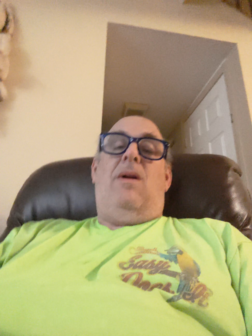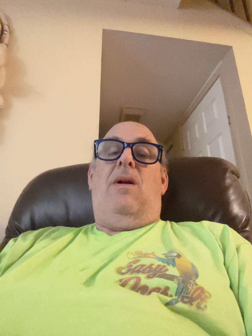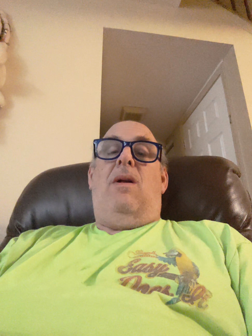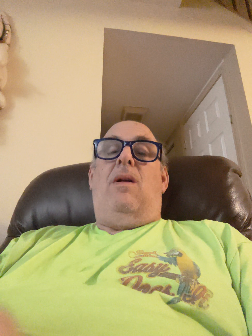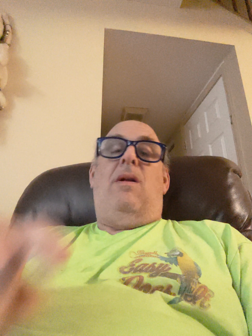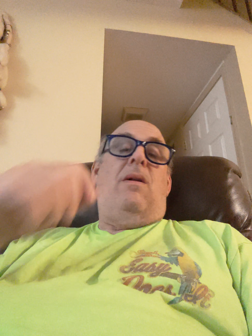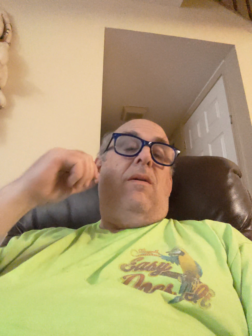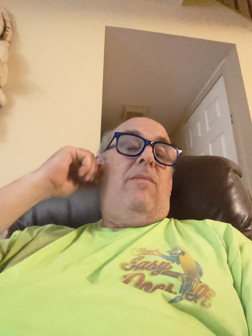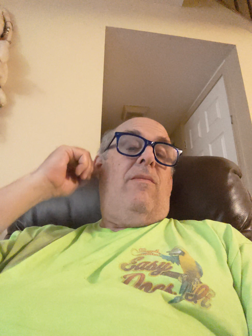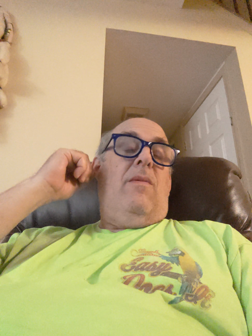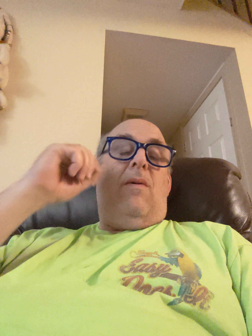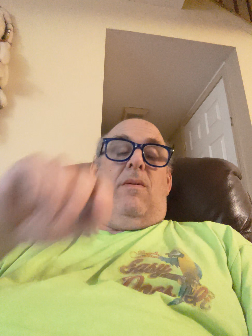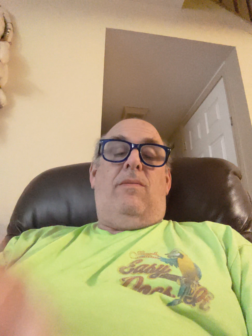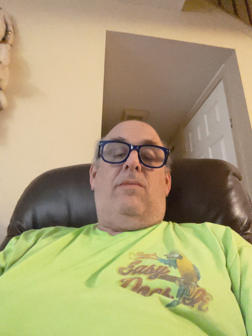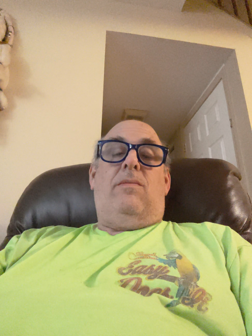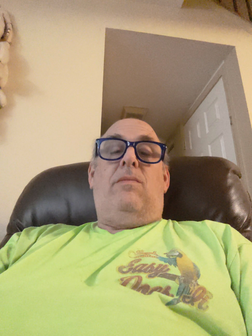ear